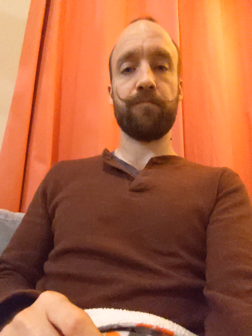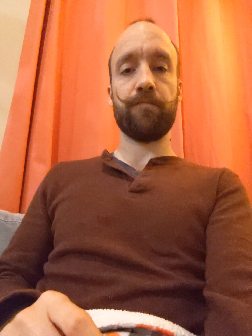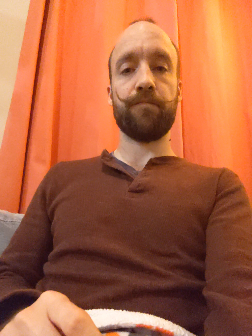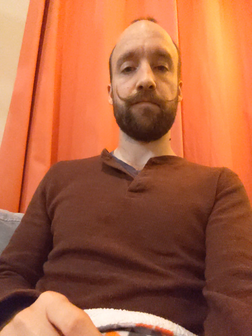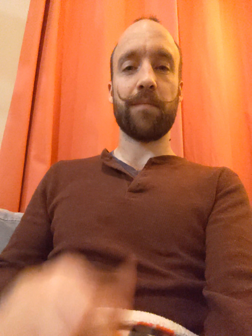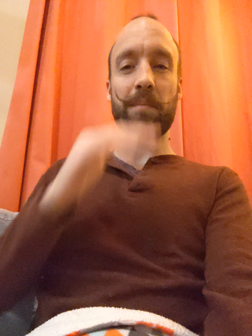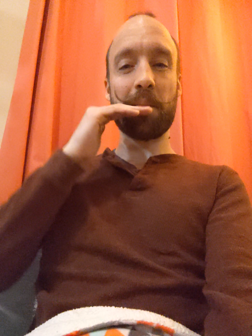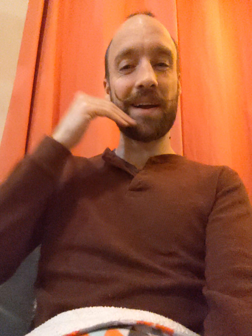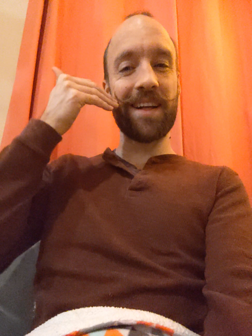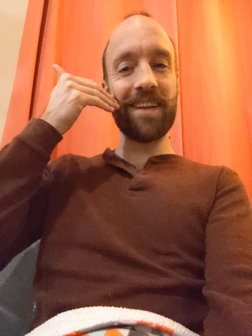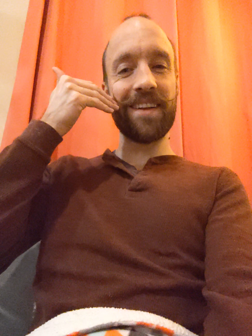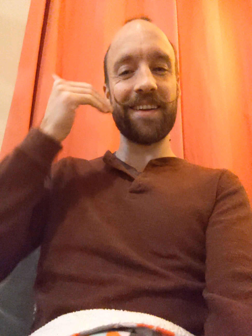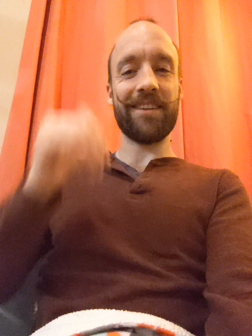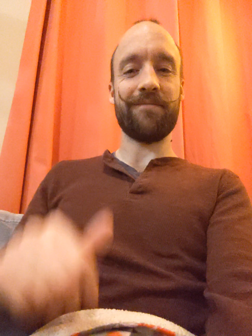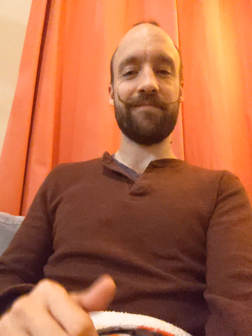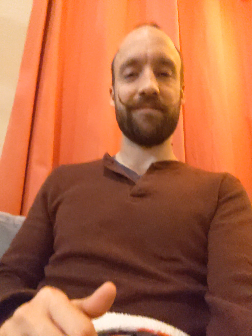smile